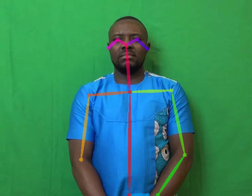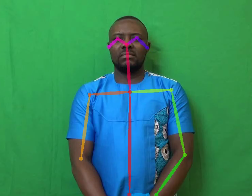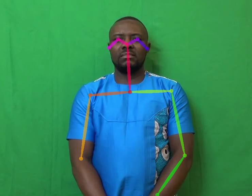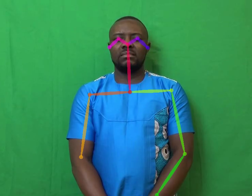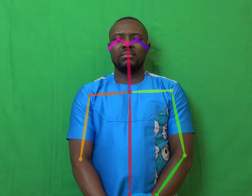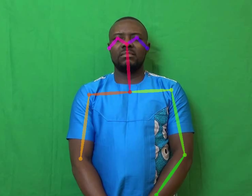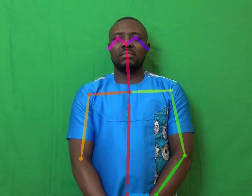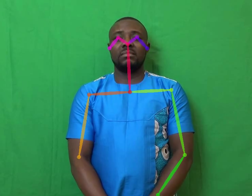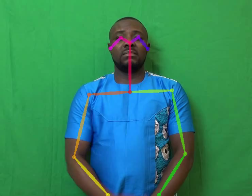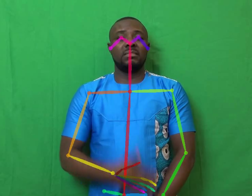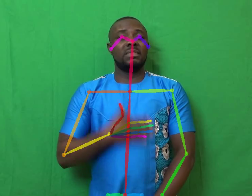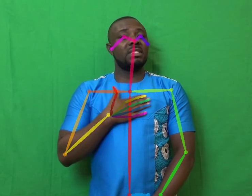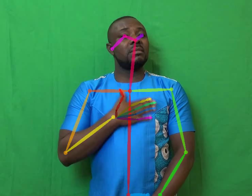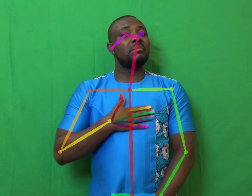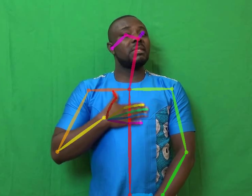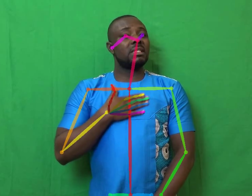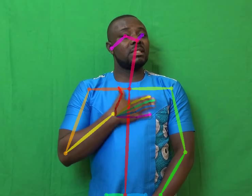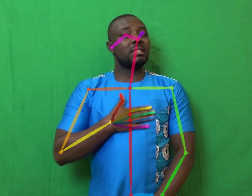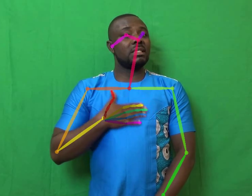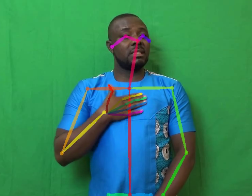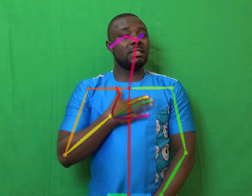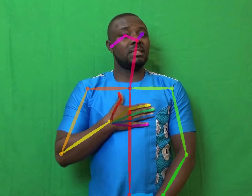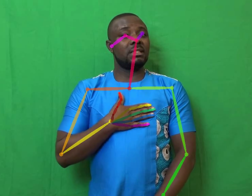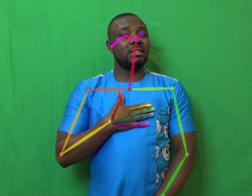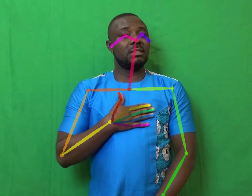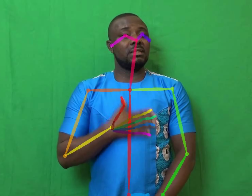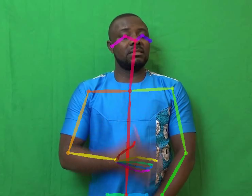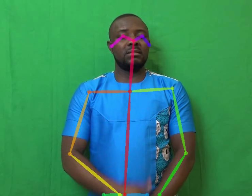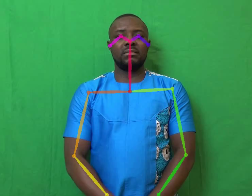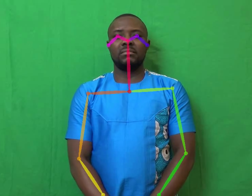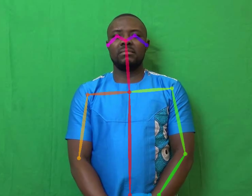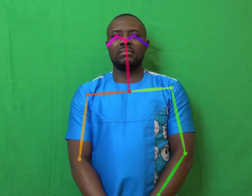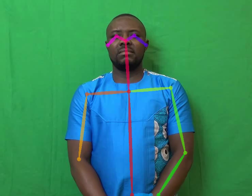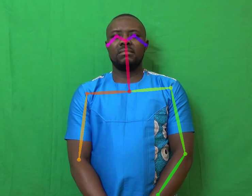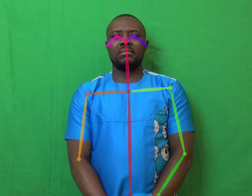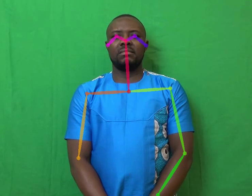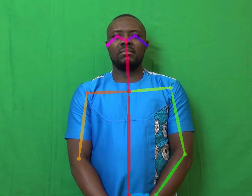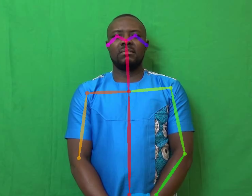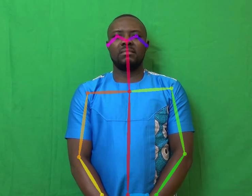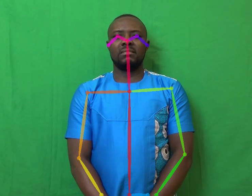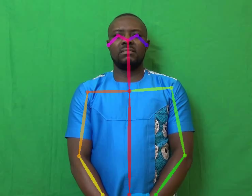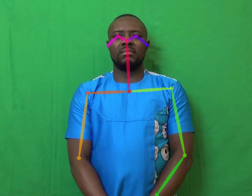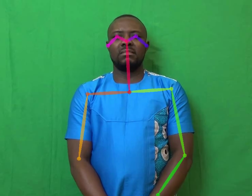please